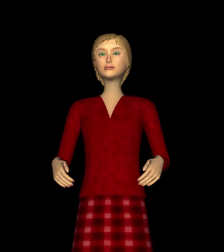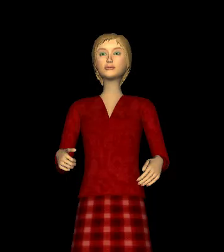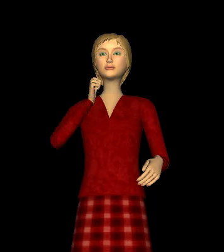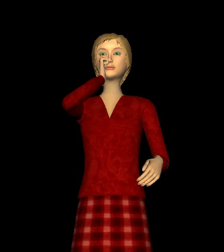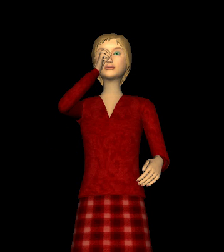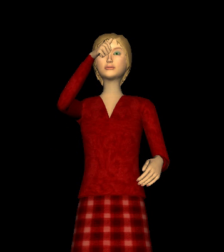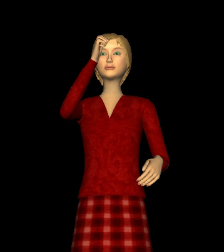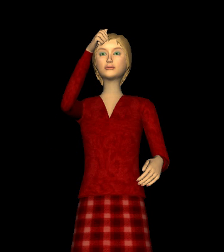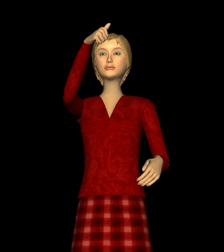بعد غد